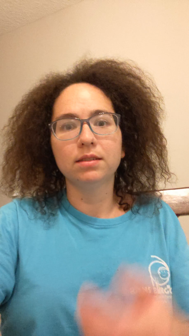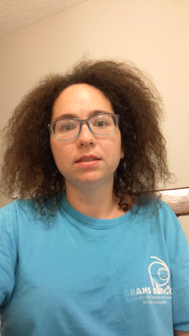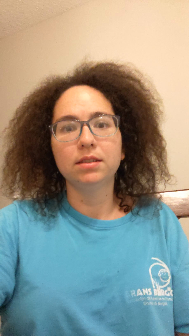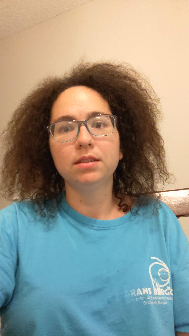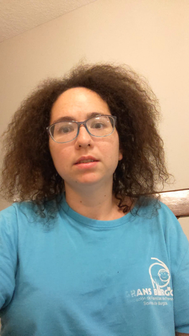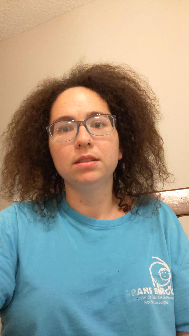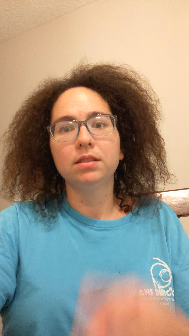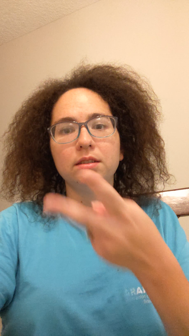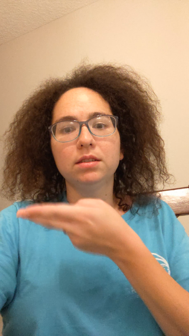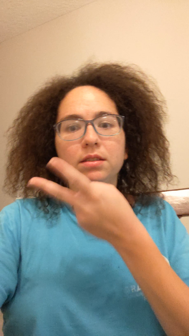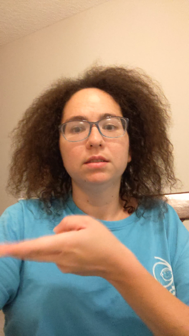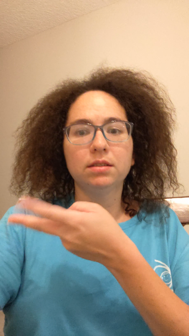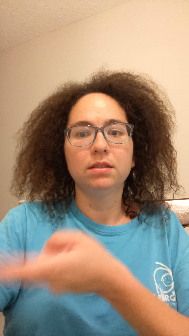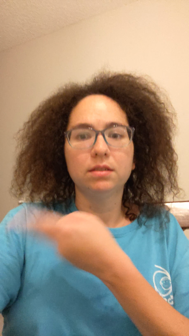sheep